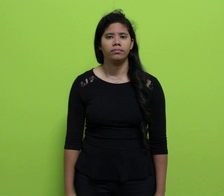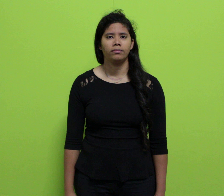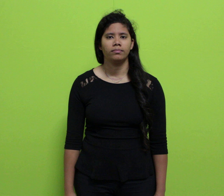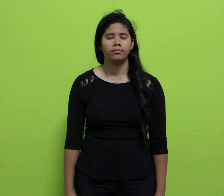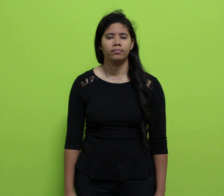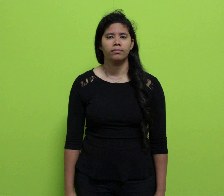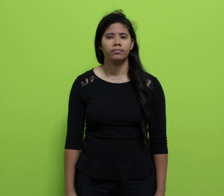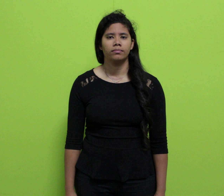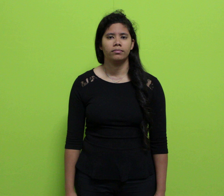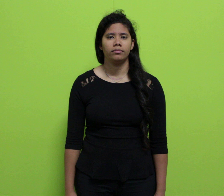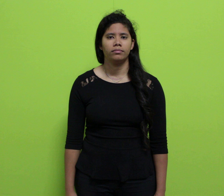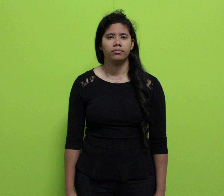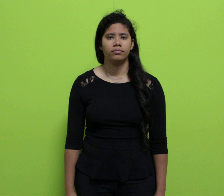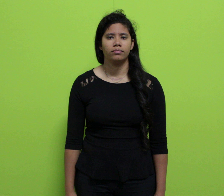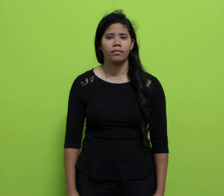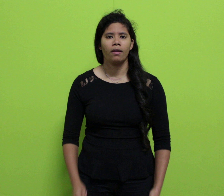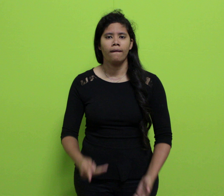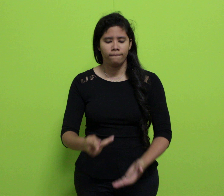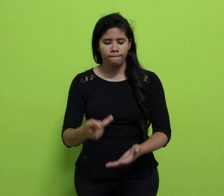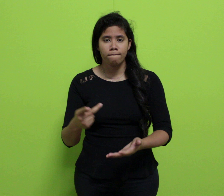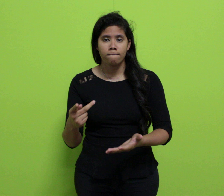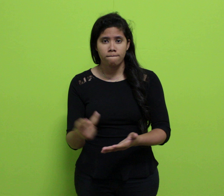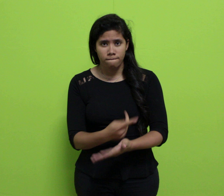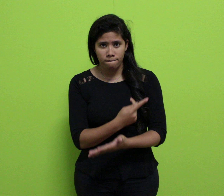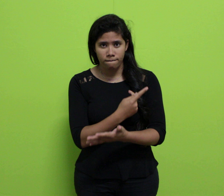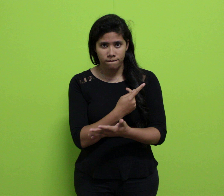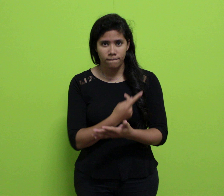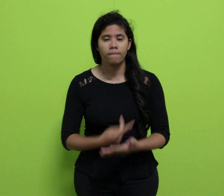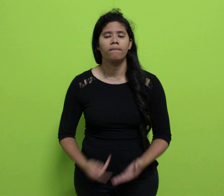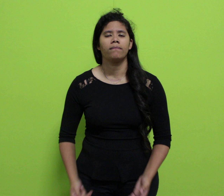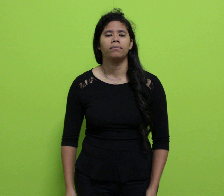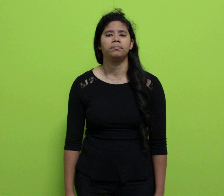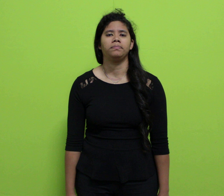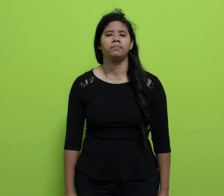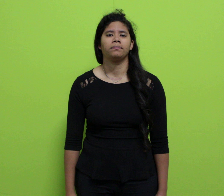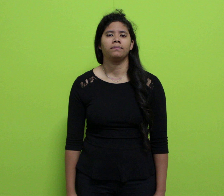acontecer